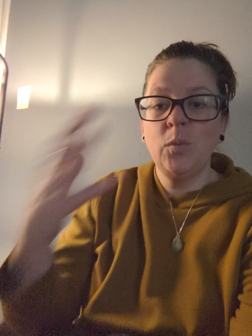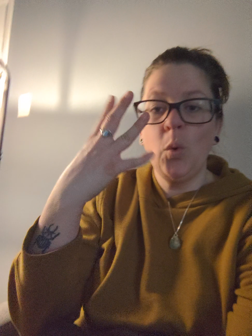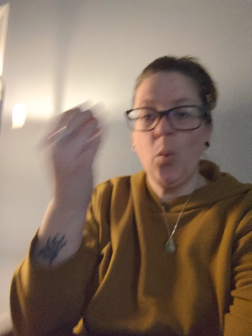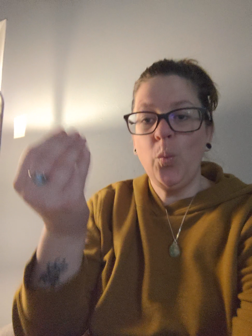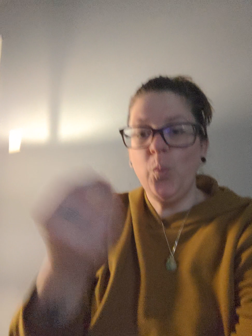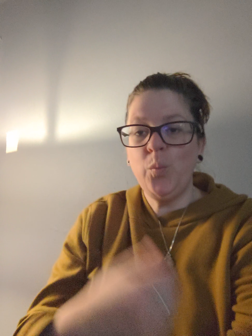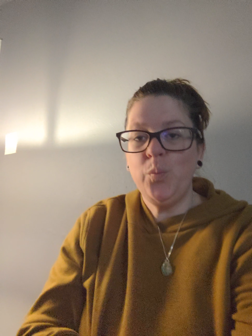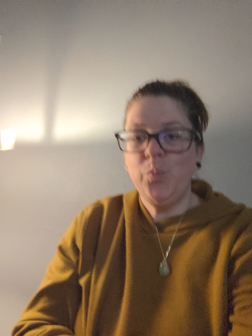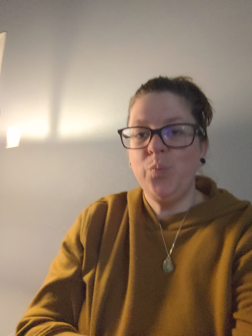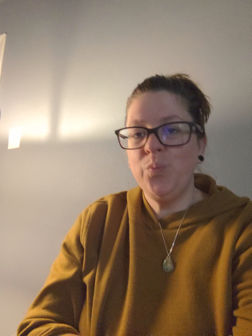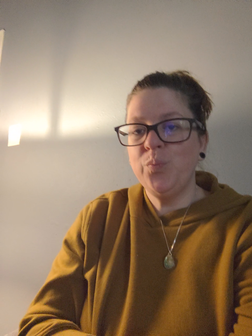go